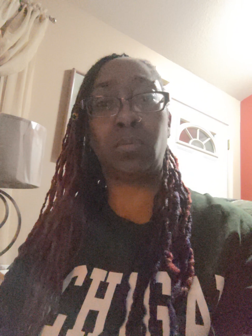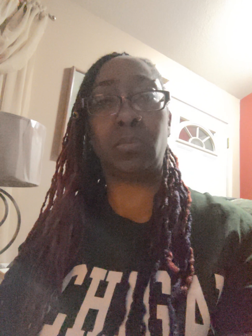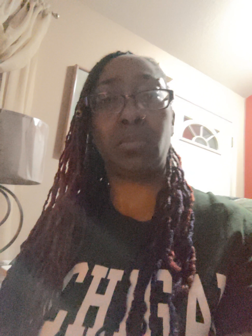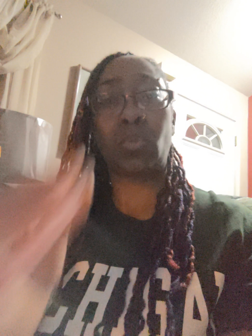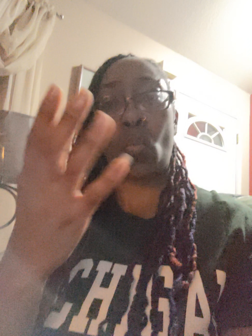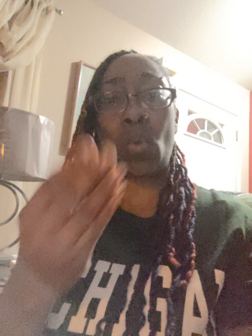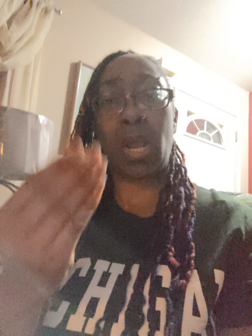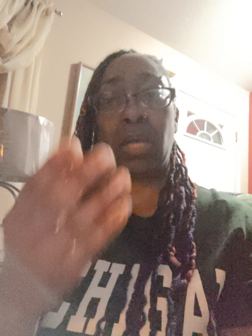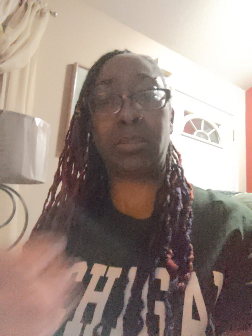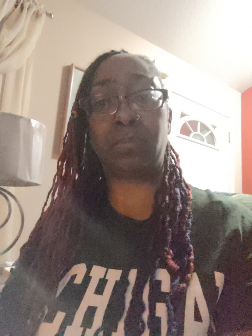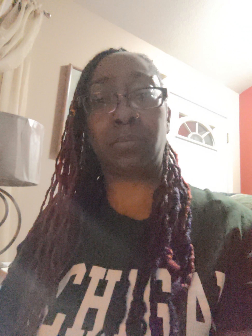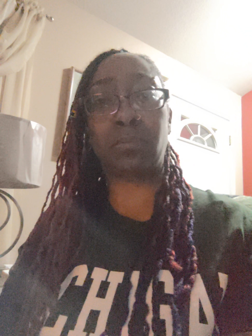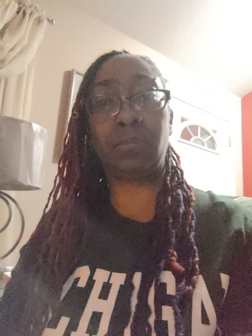wet